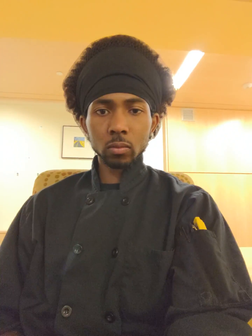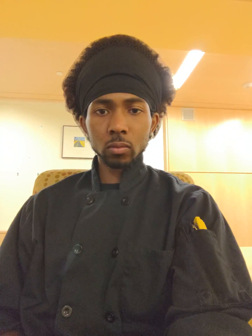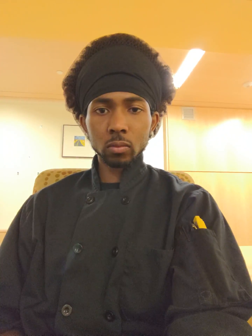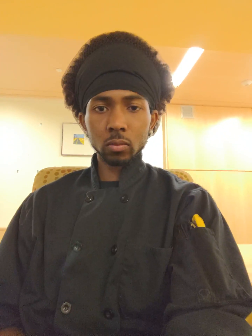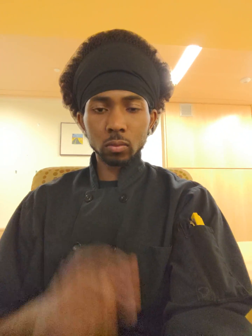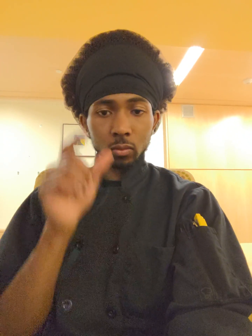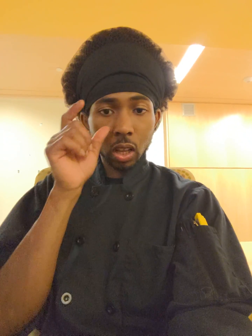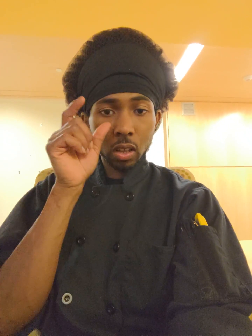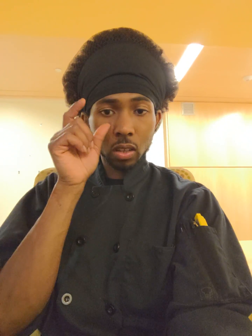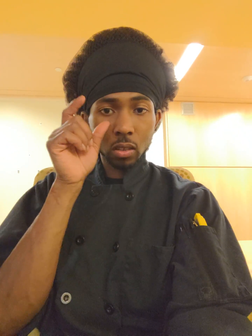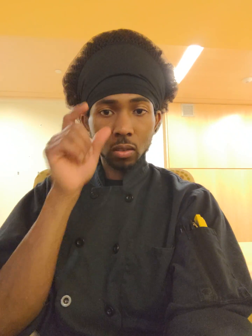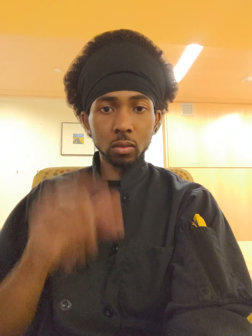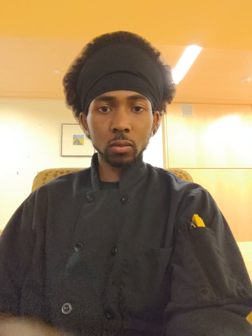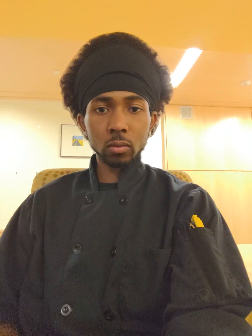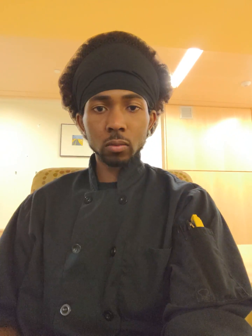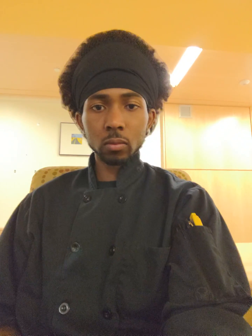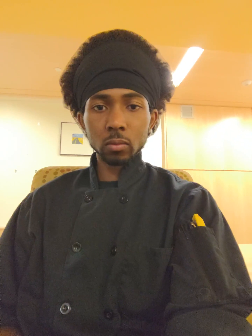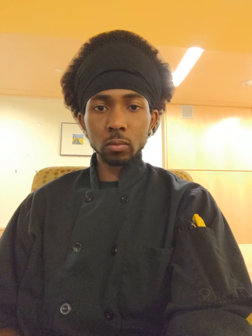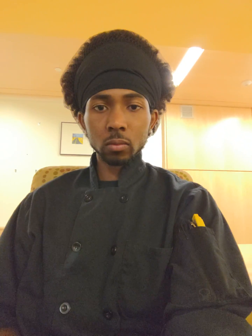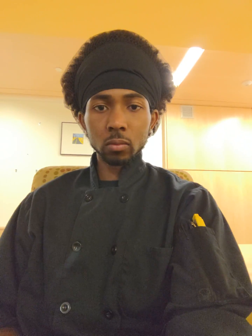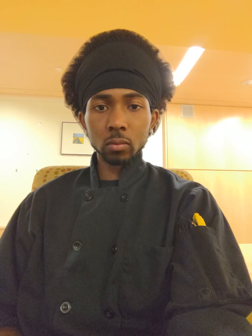glasses